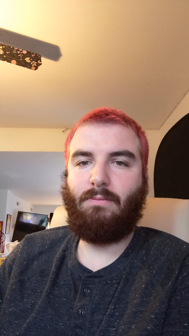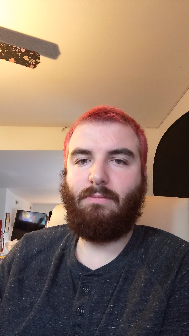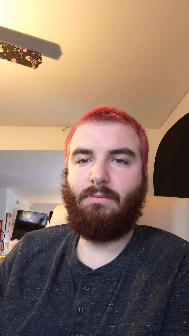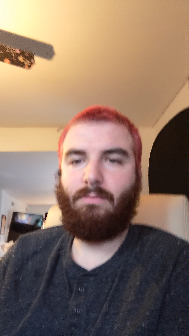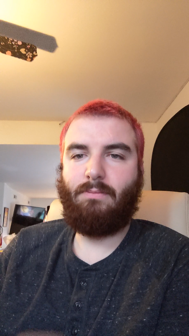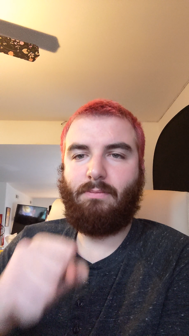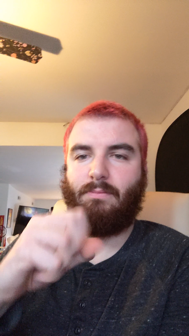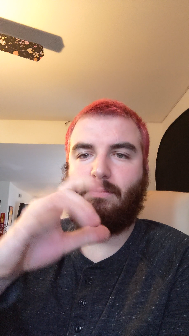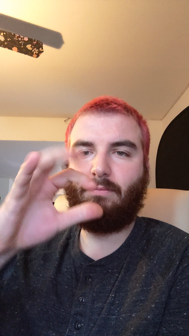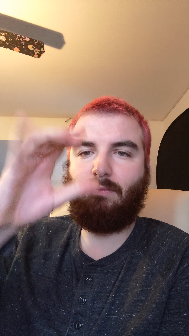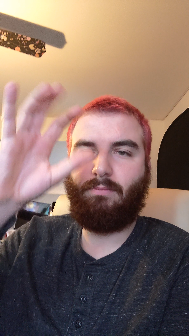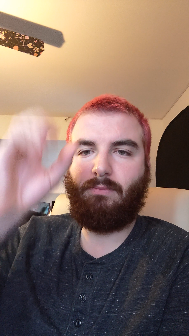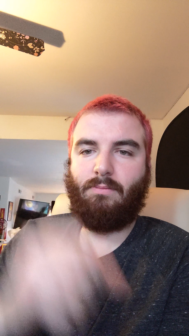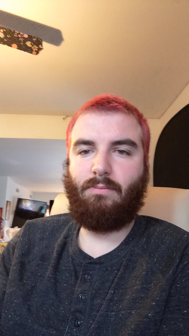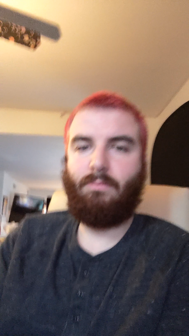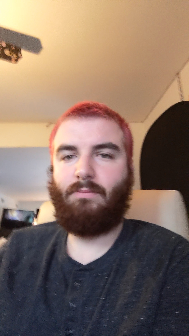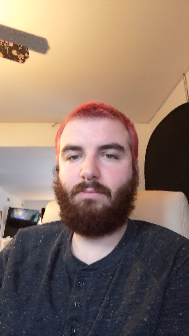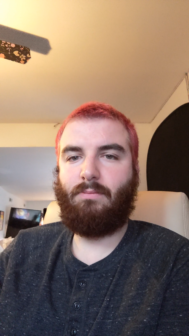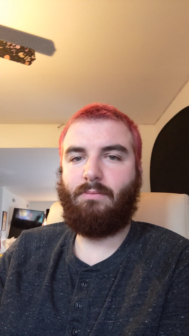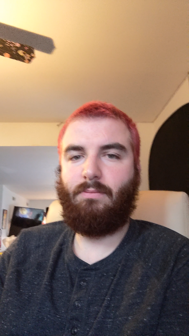bubbles